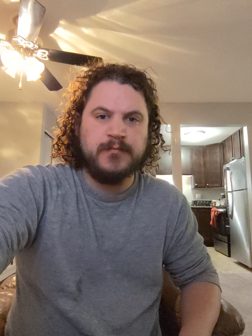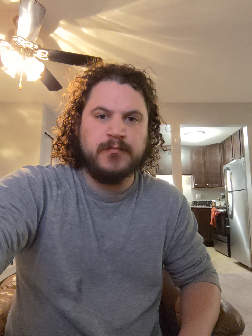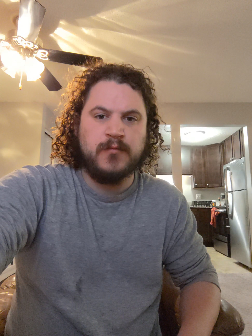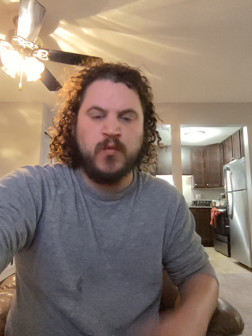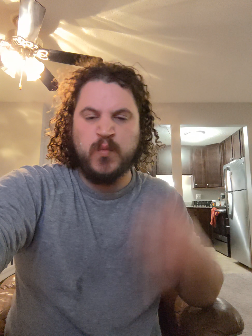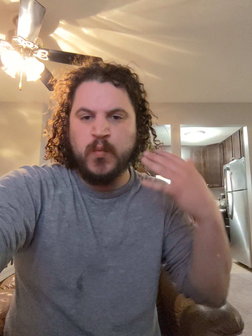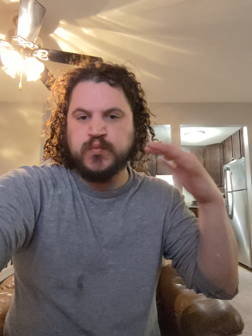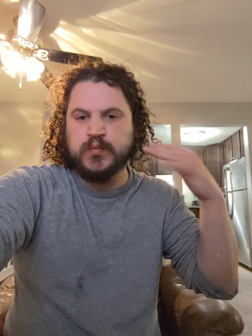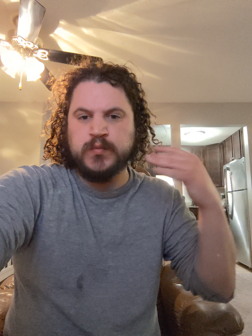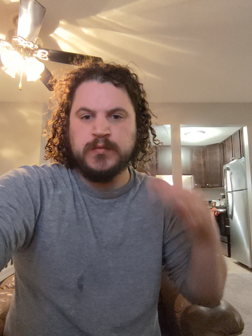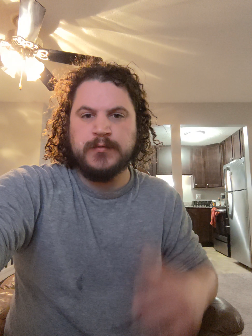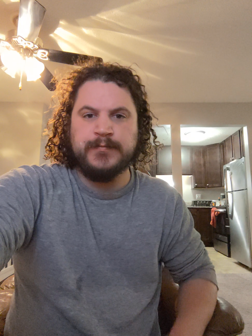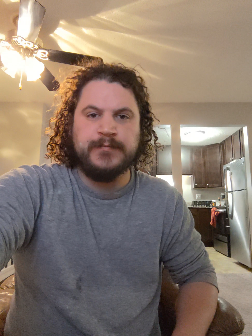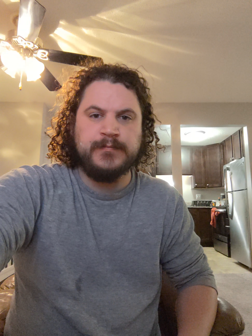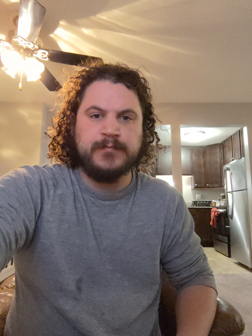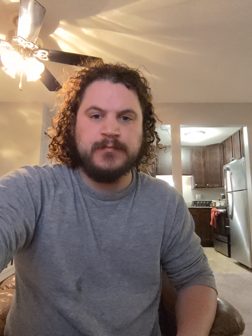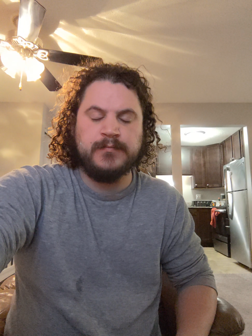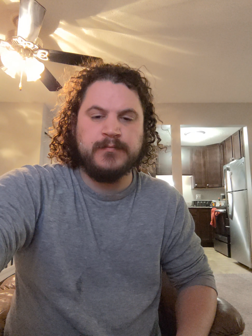noisy